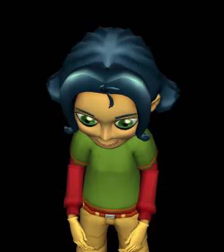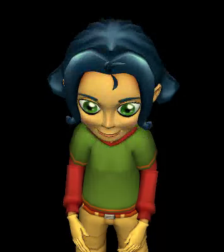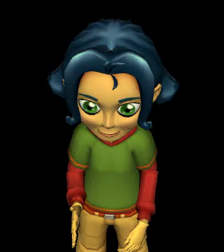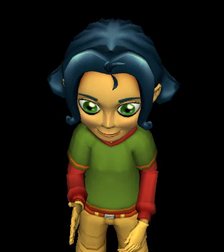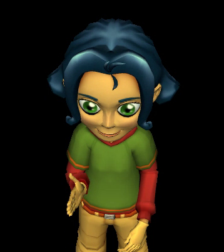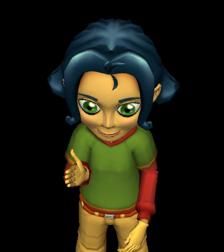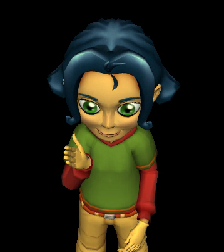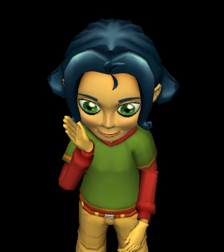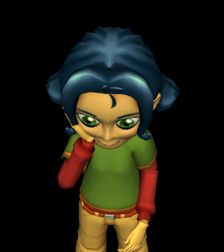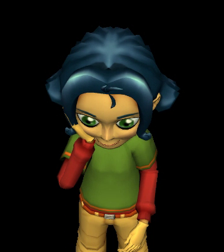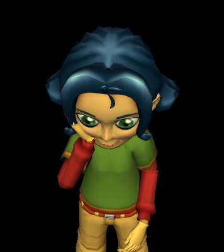ينام